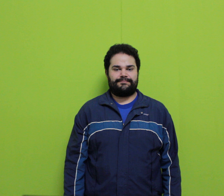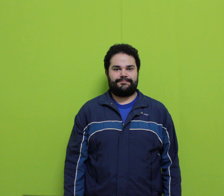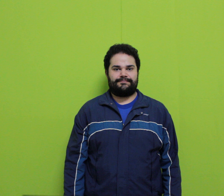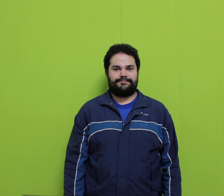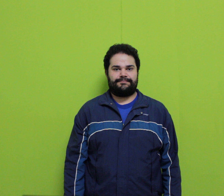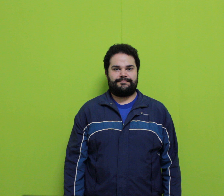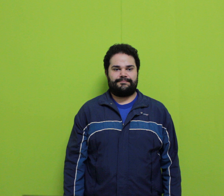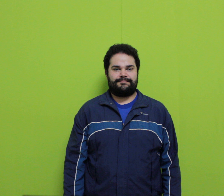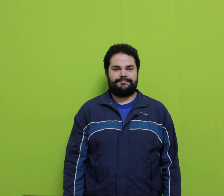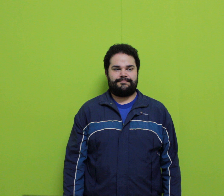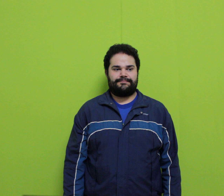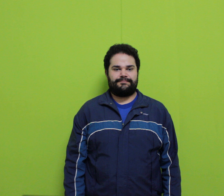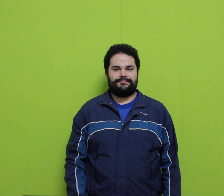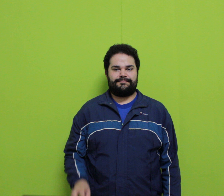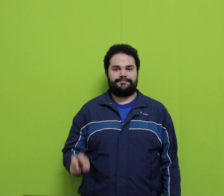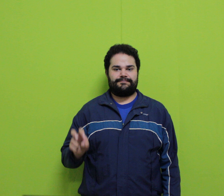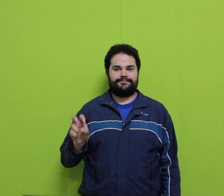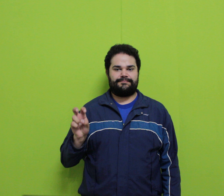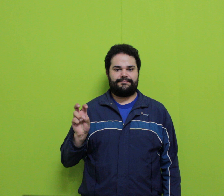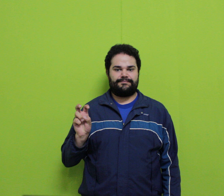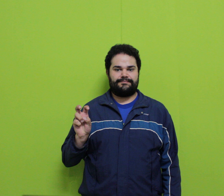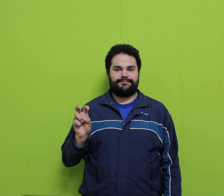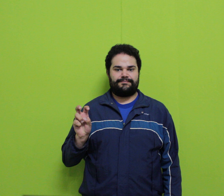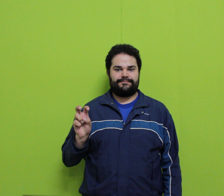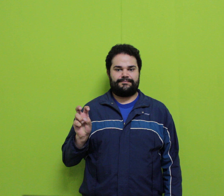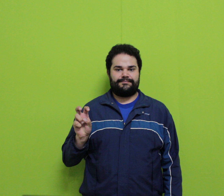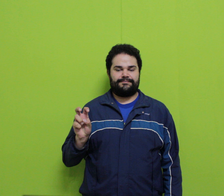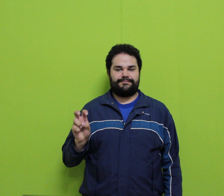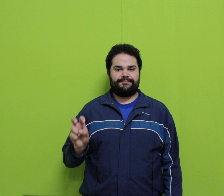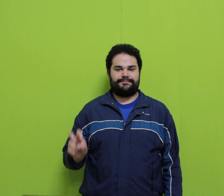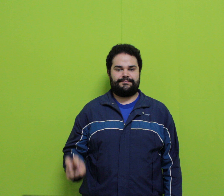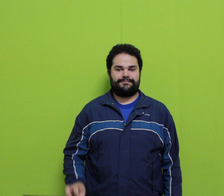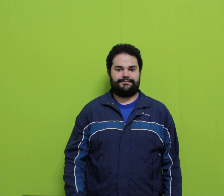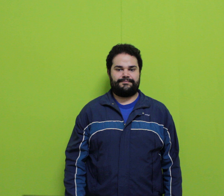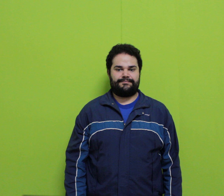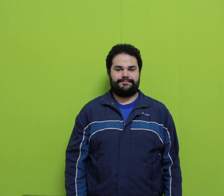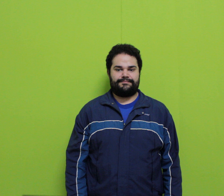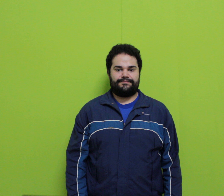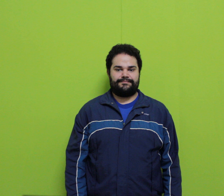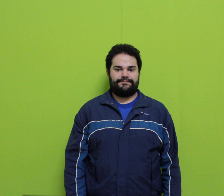cinco